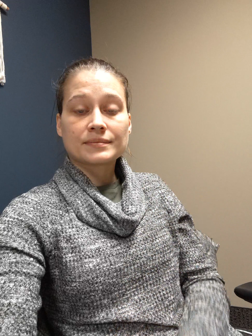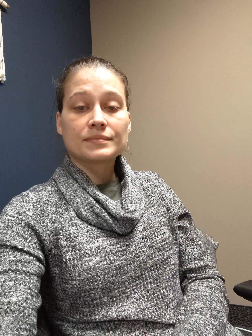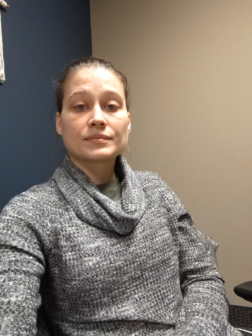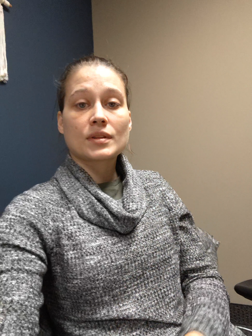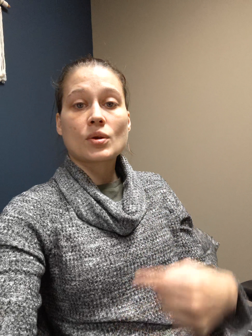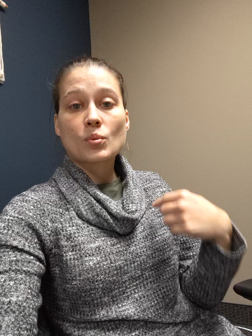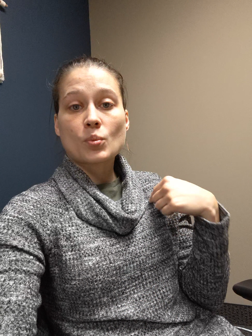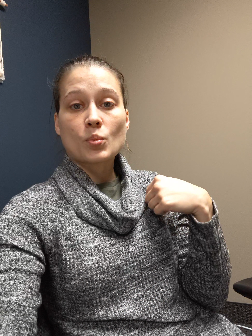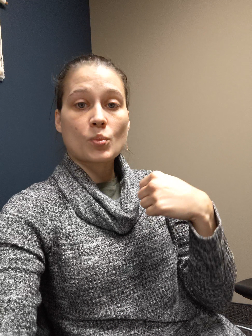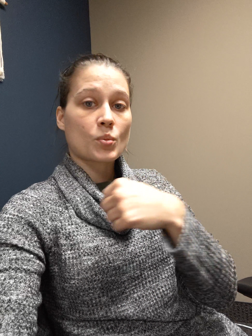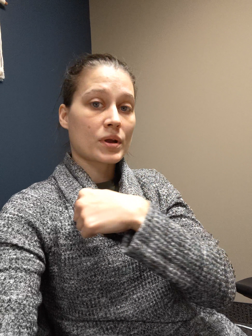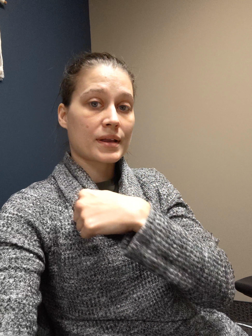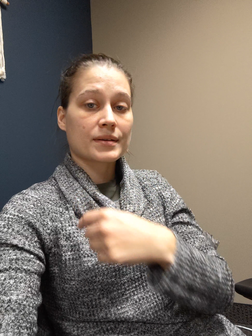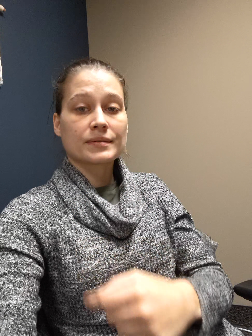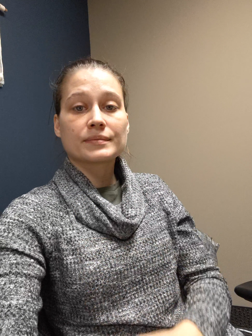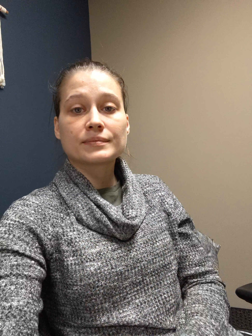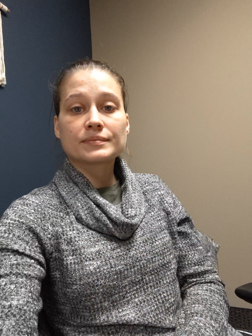we